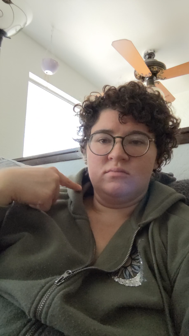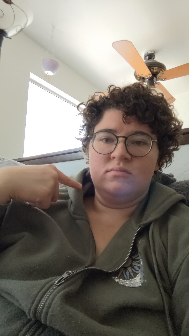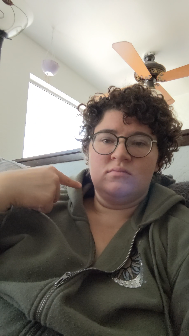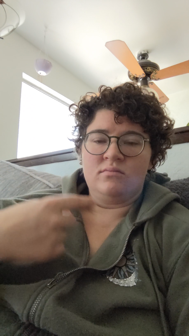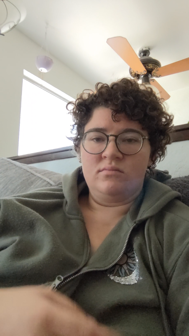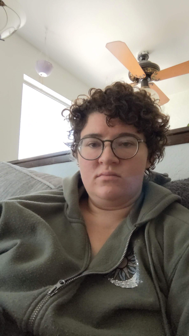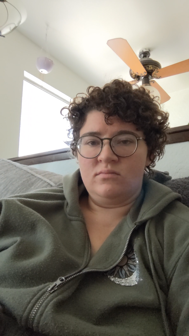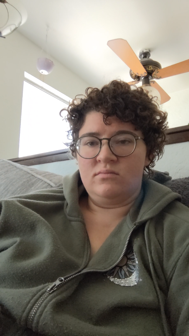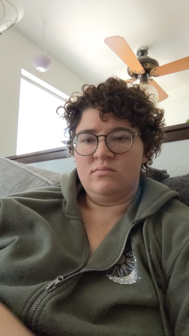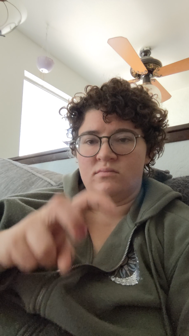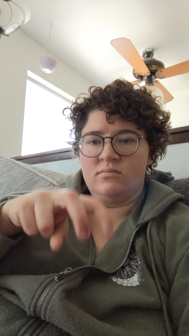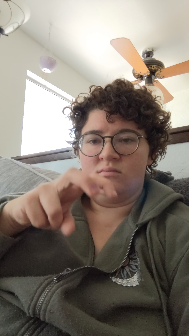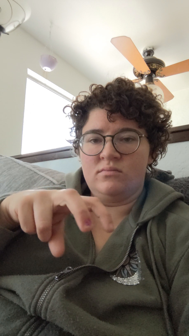potato